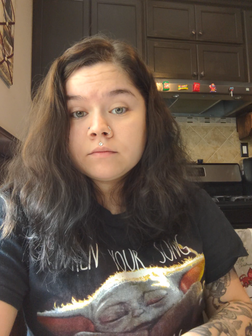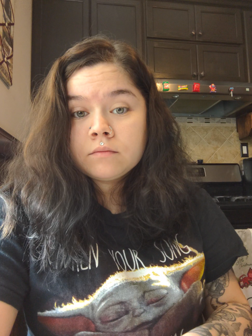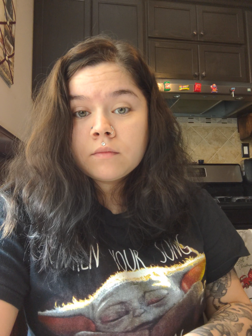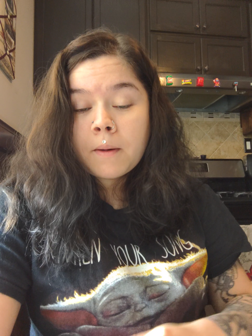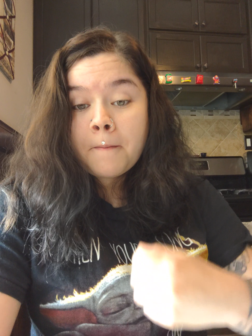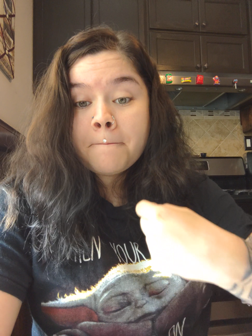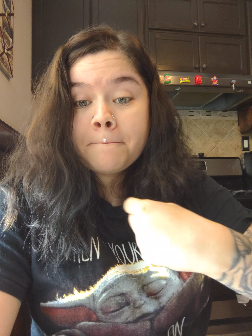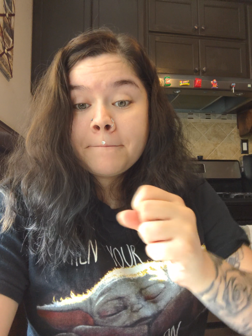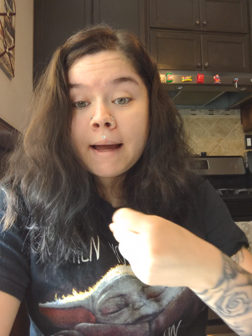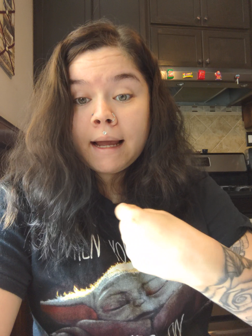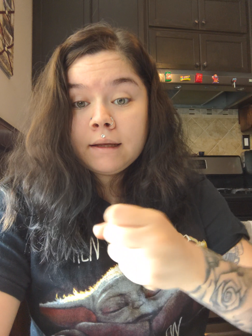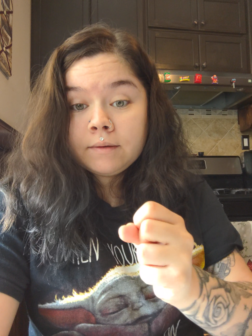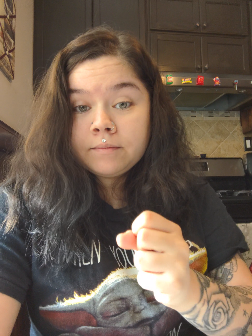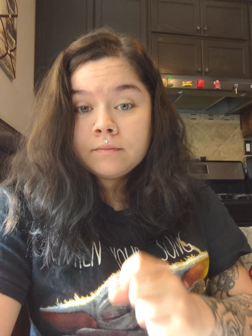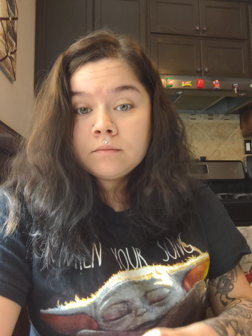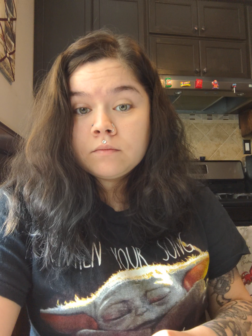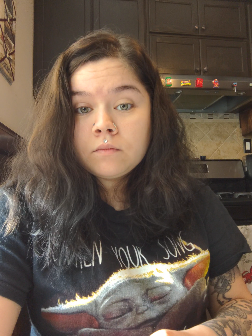make